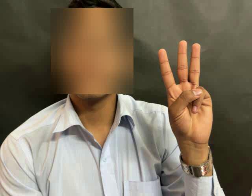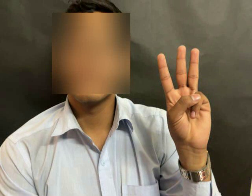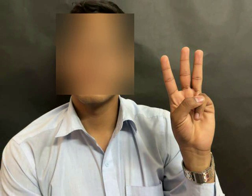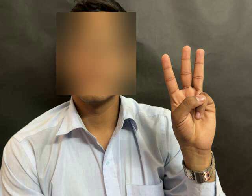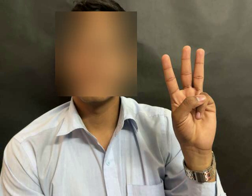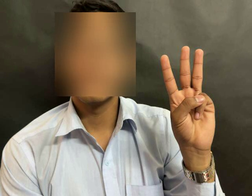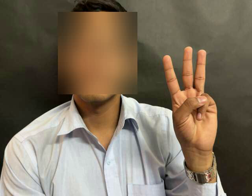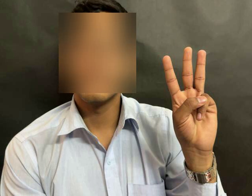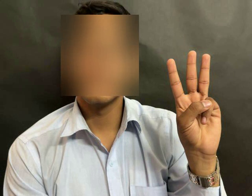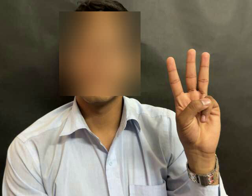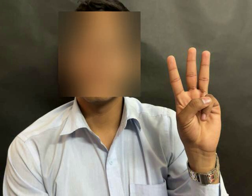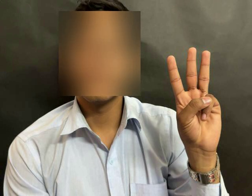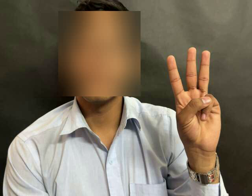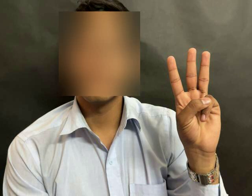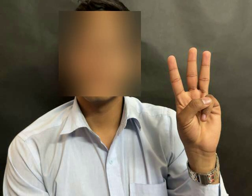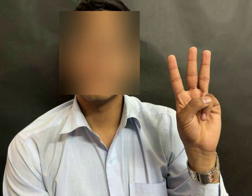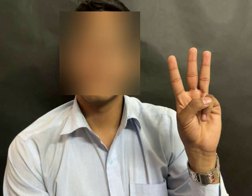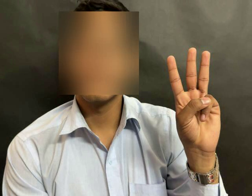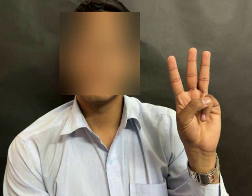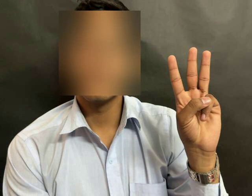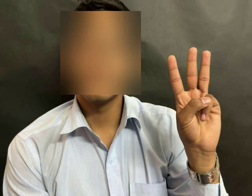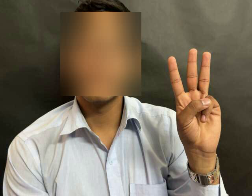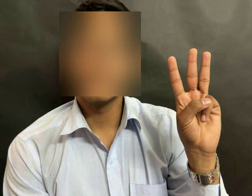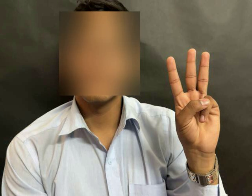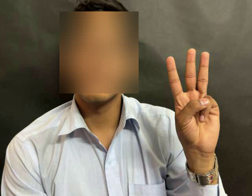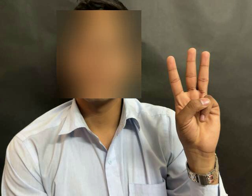W